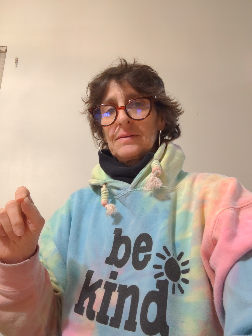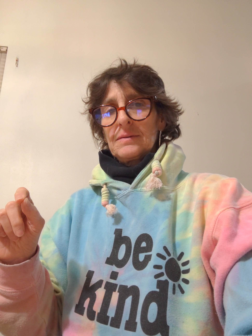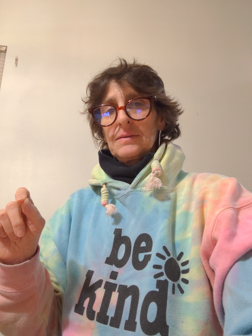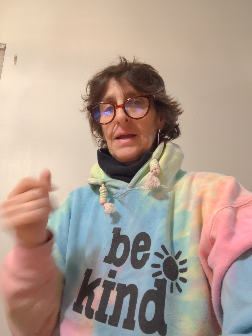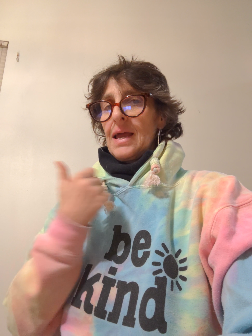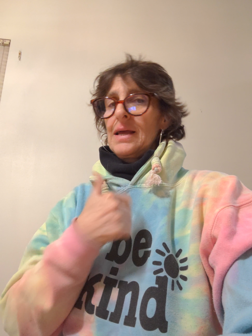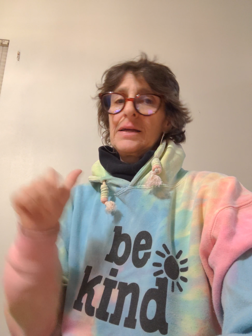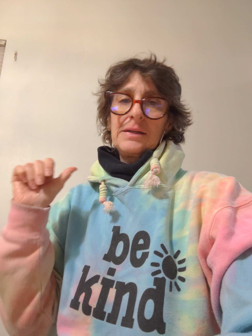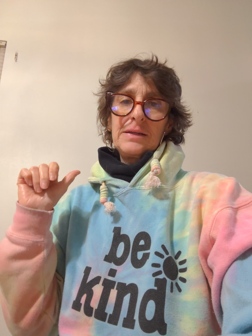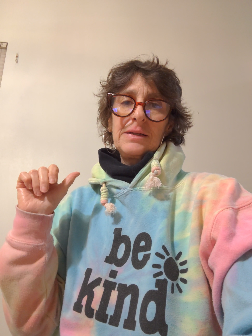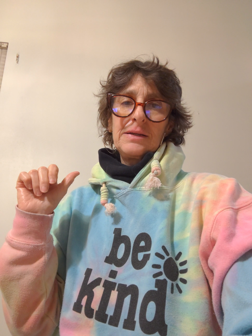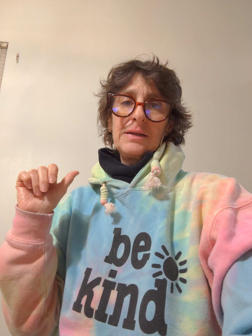any